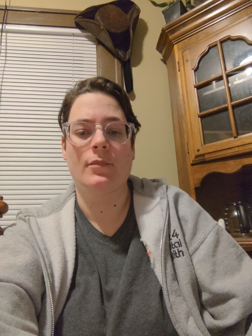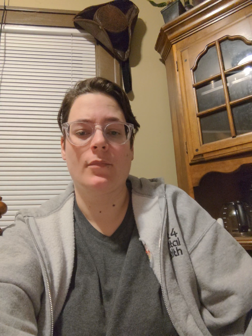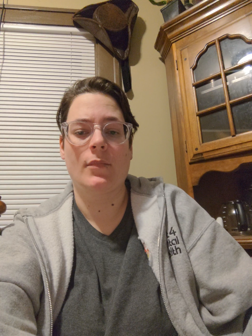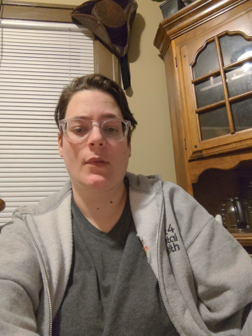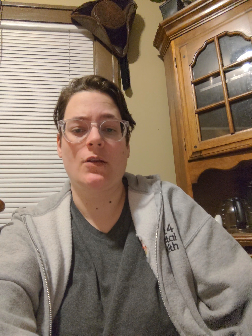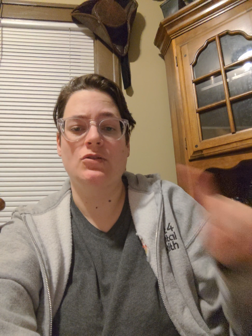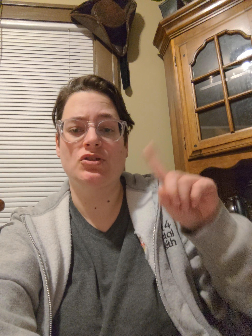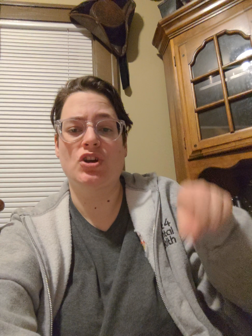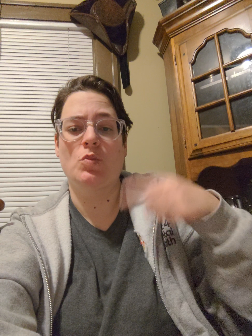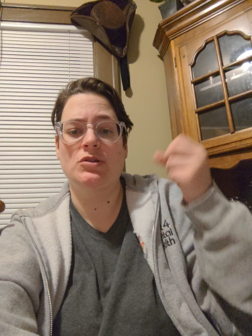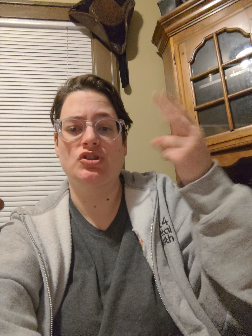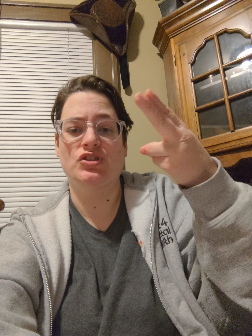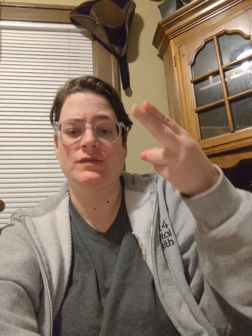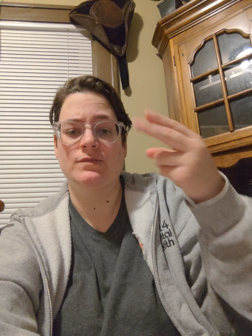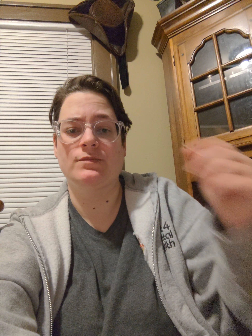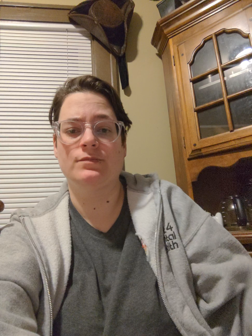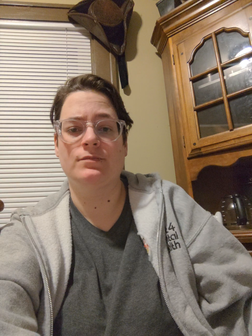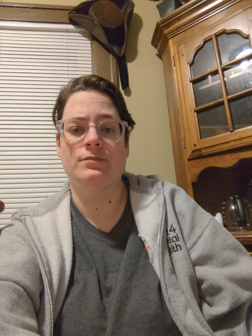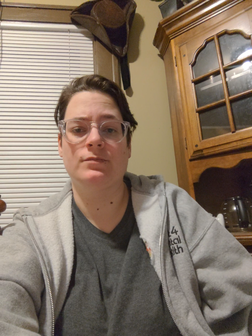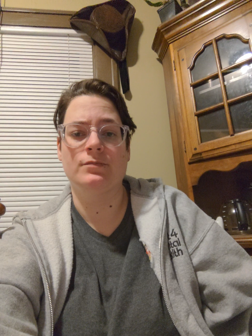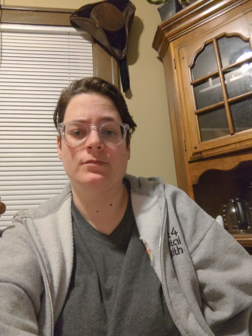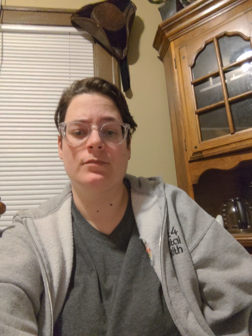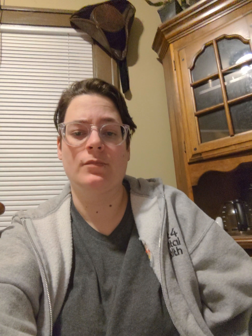garbage